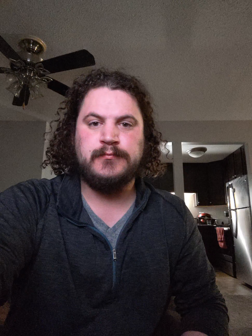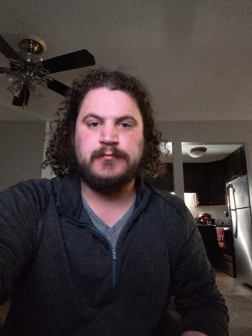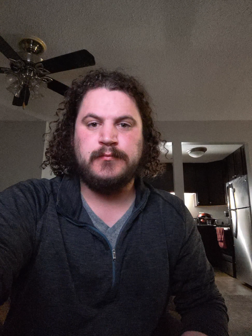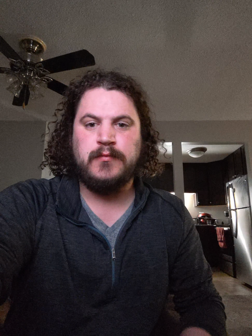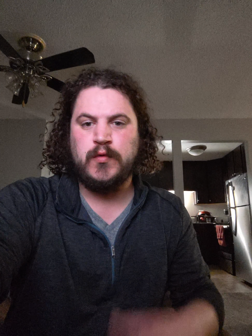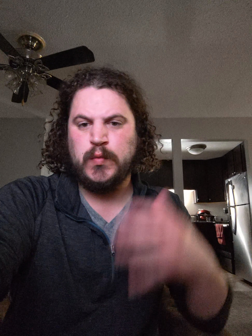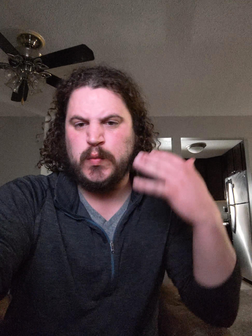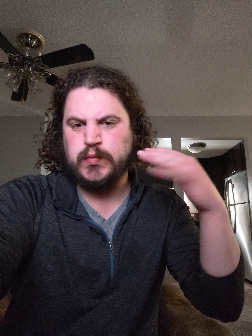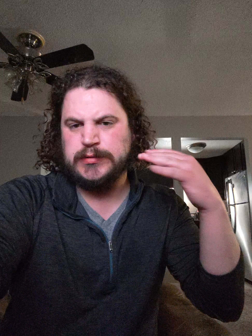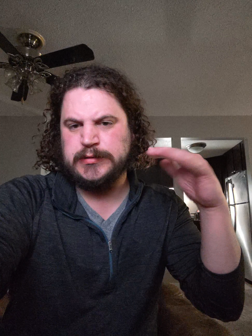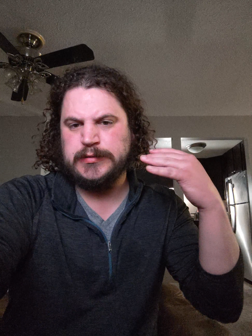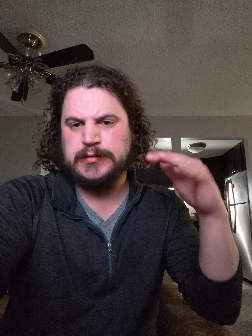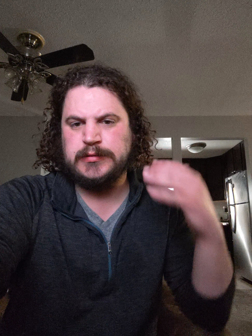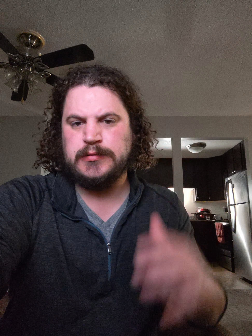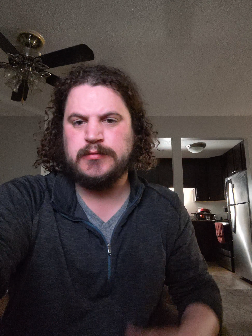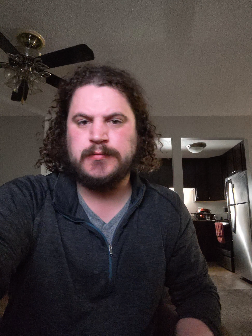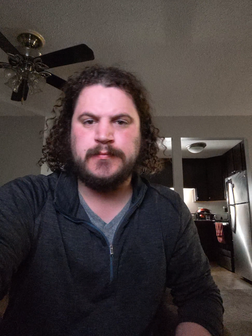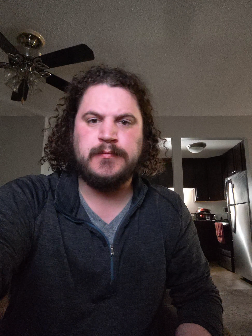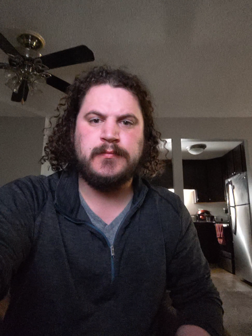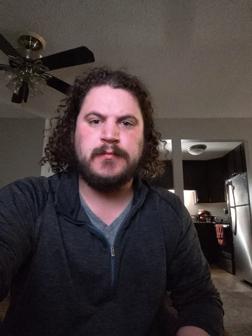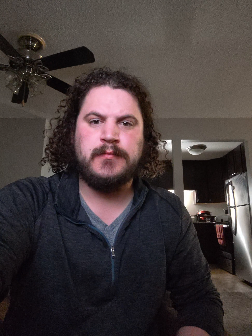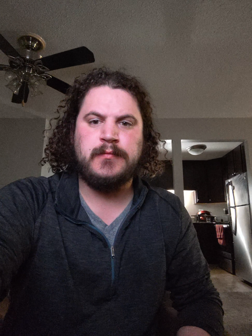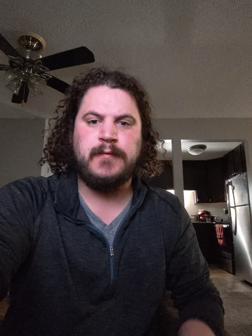noisy